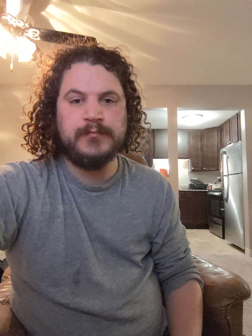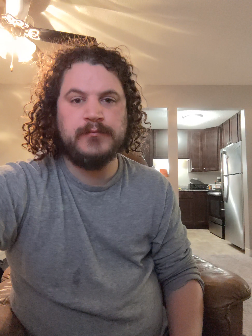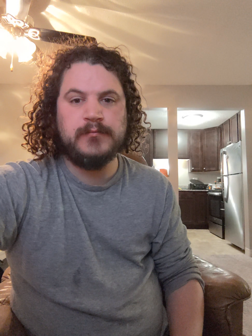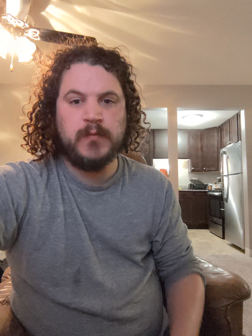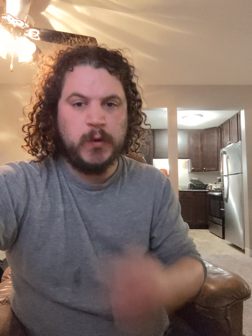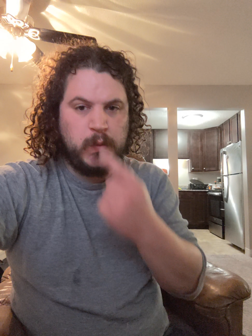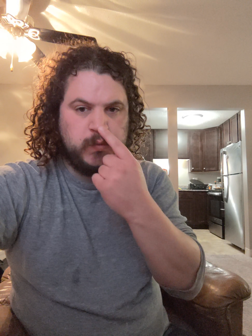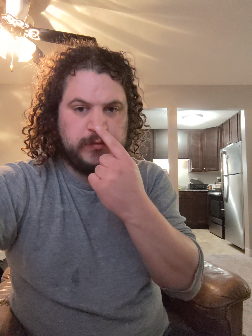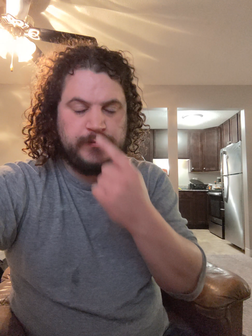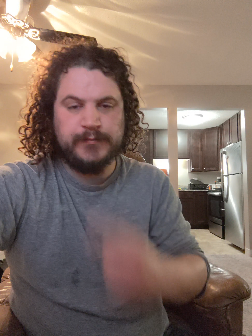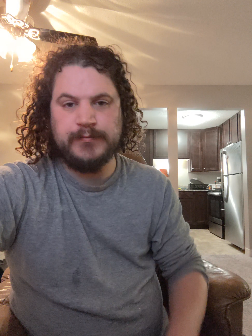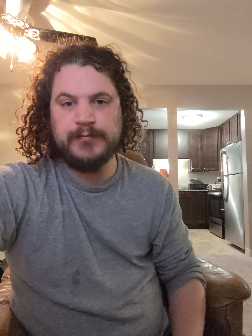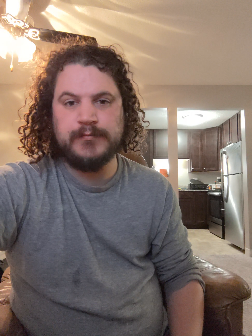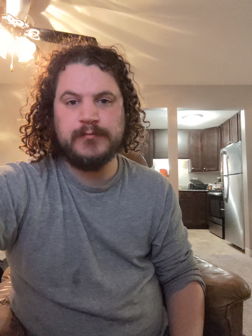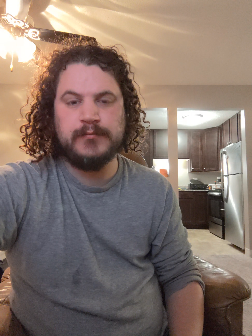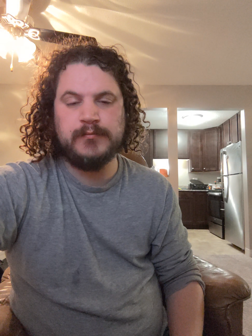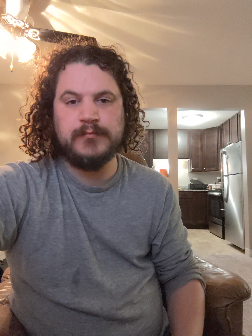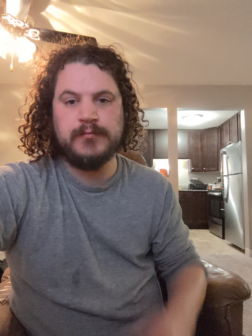nose